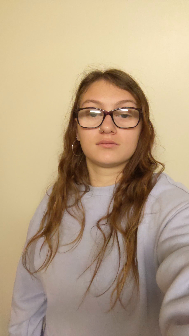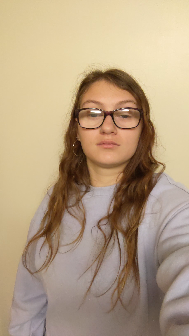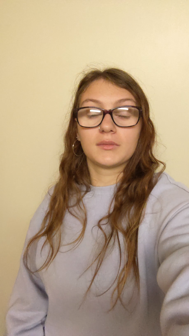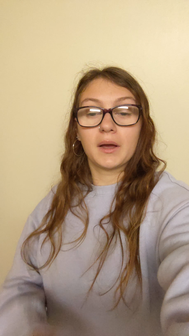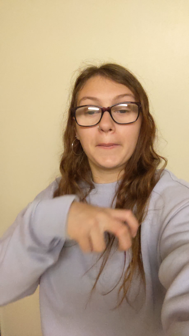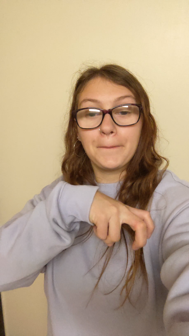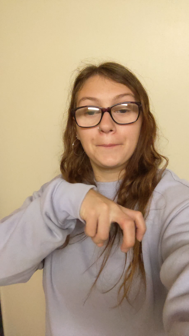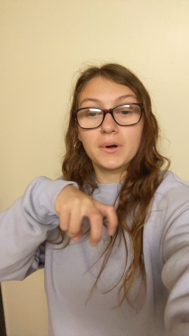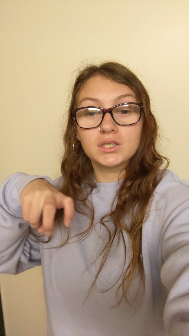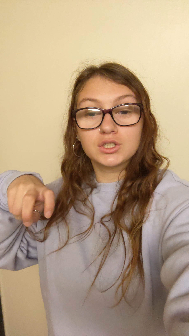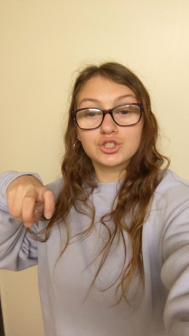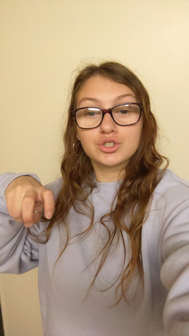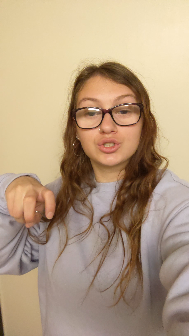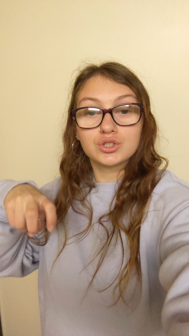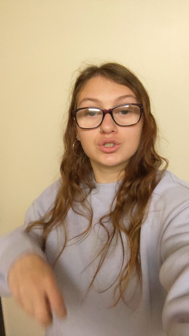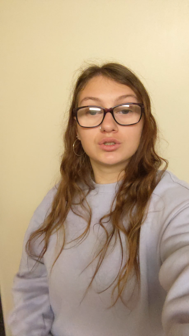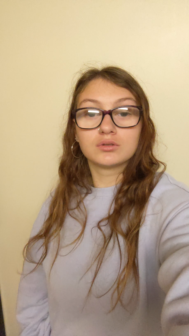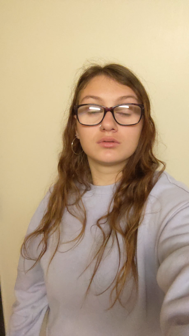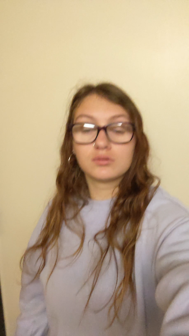bench